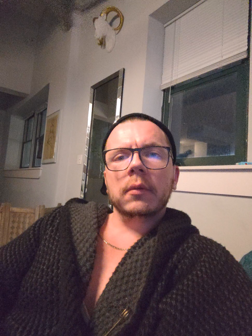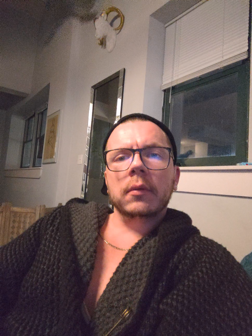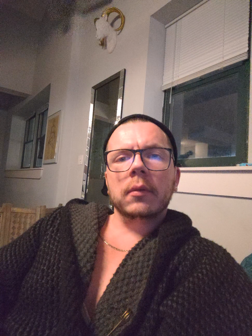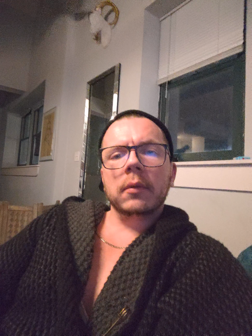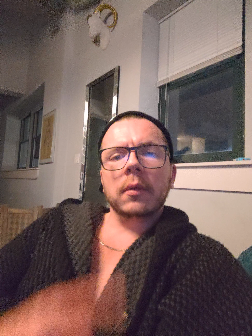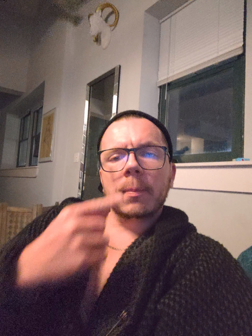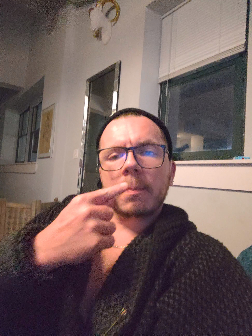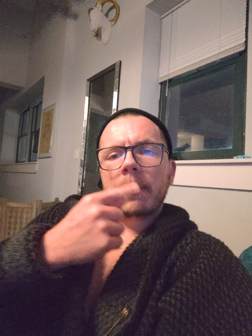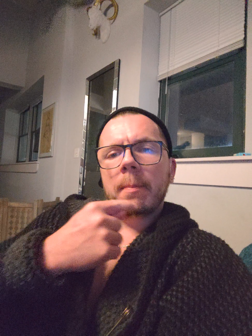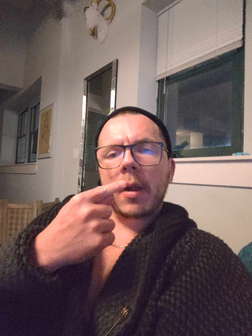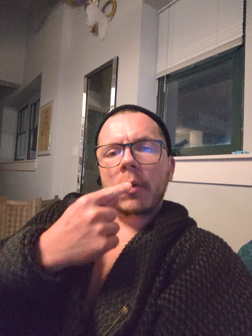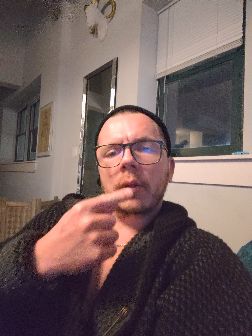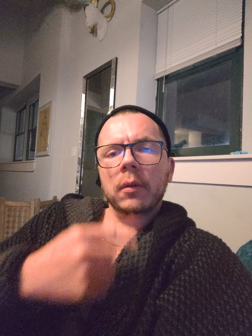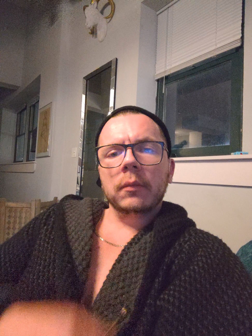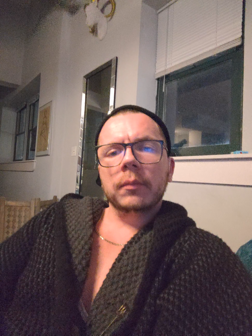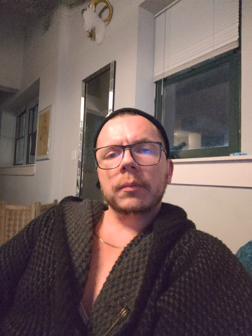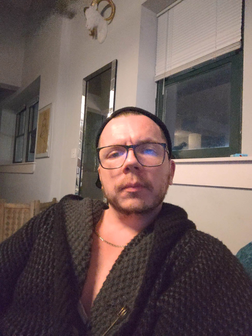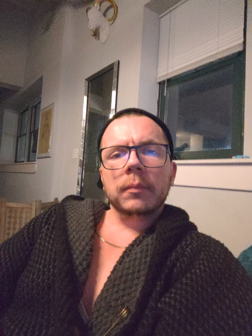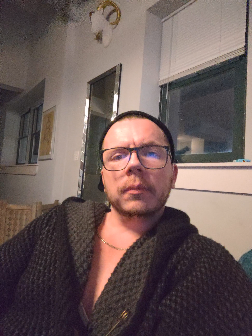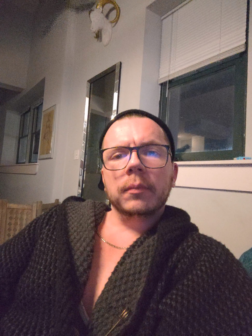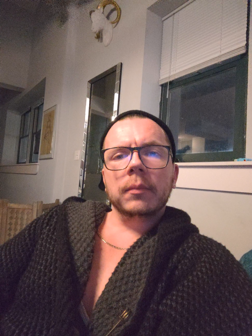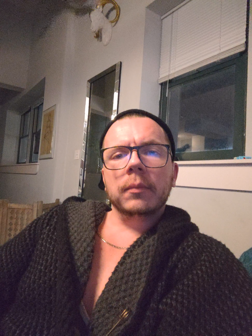mouth